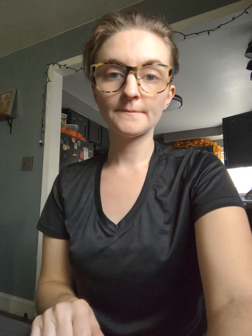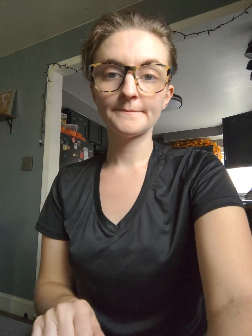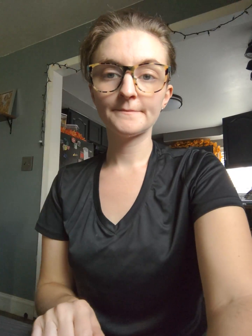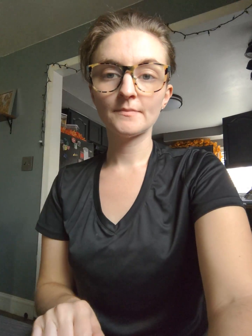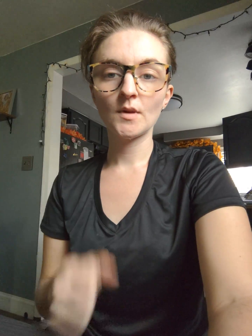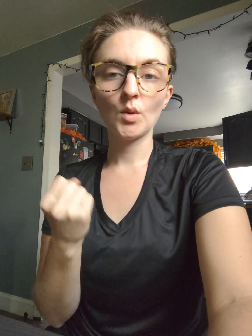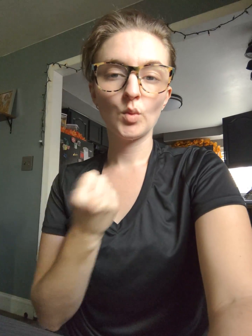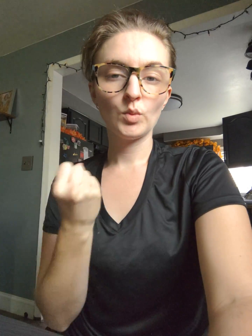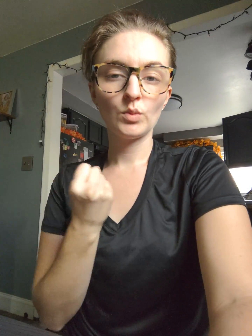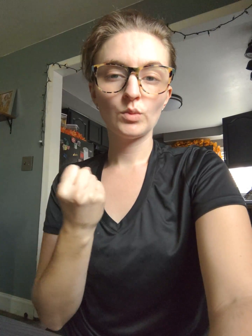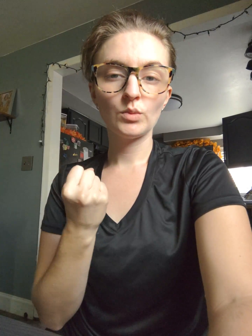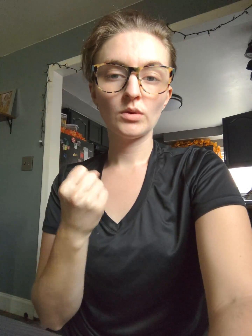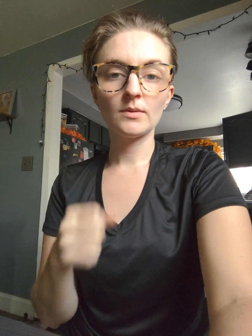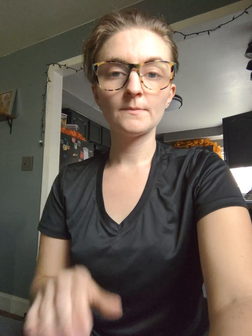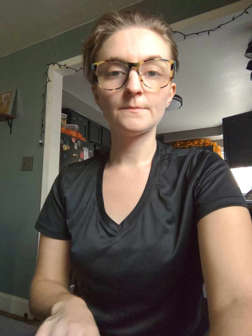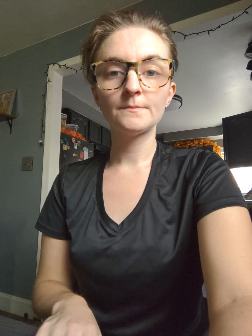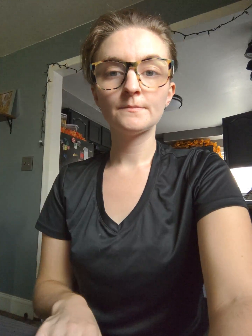hold